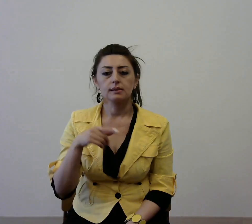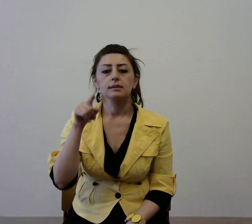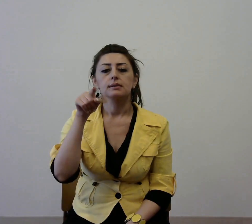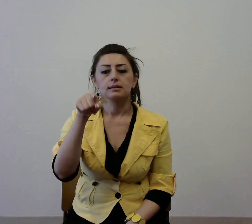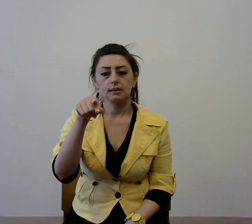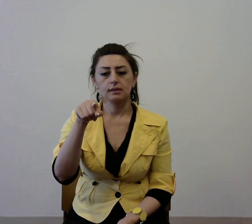siz